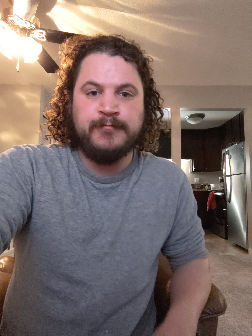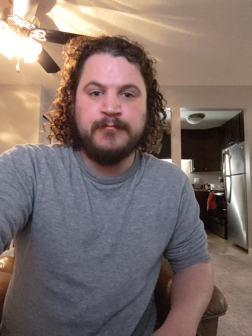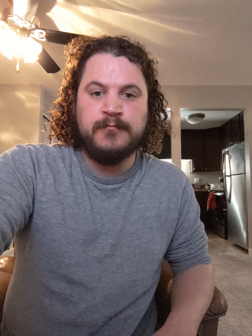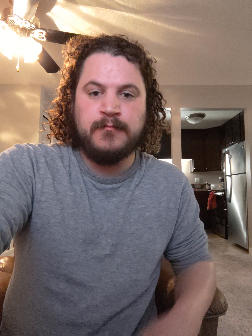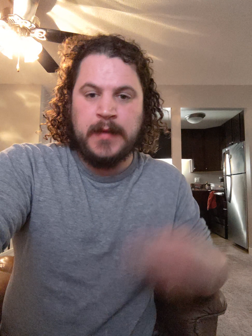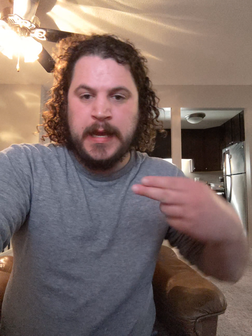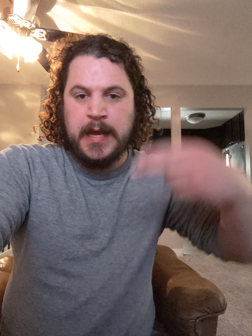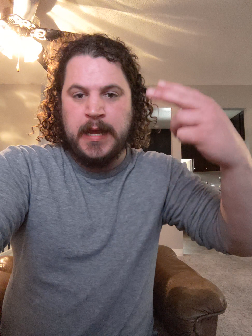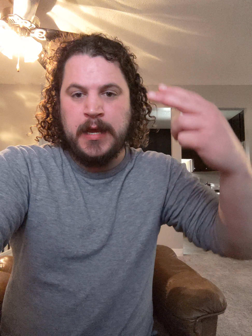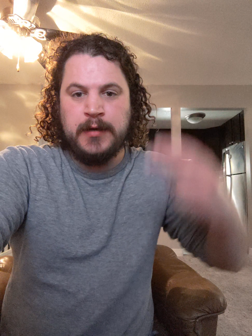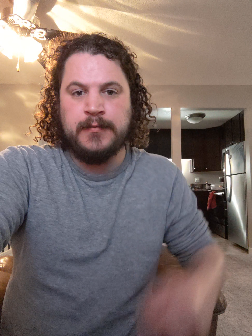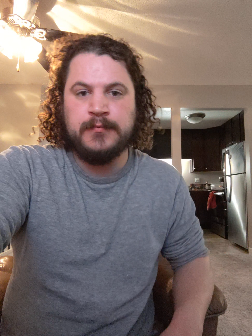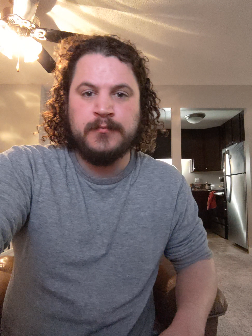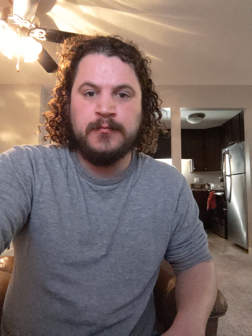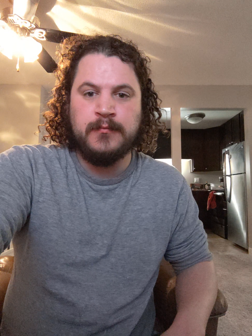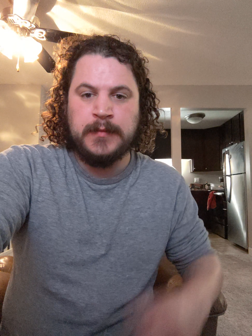high